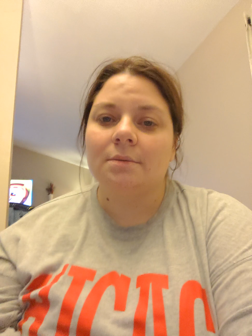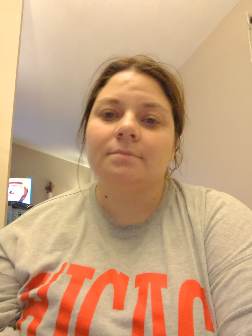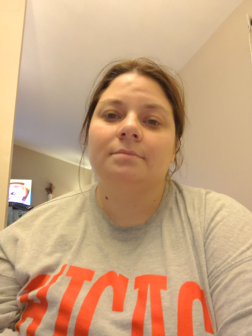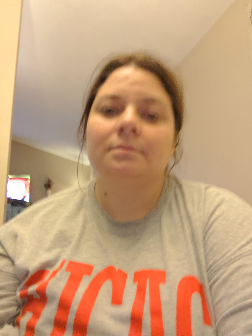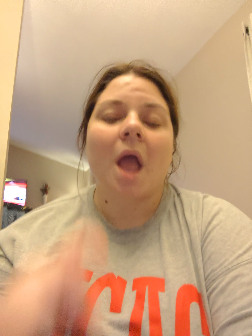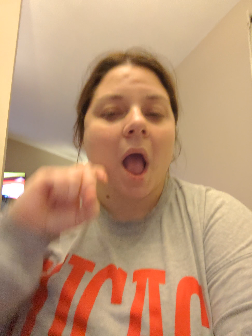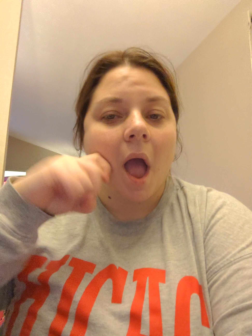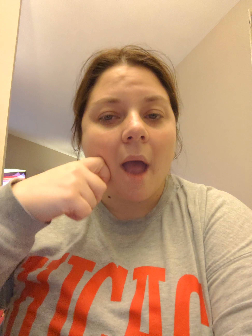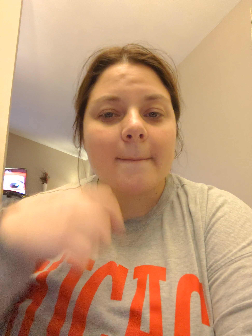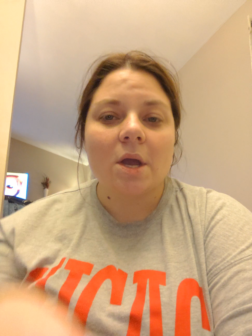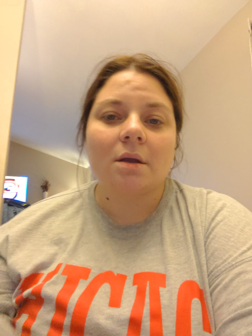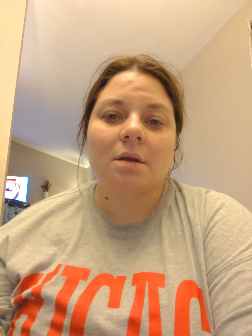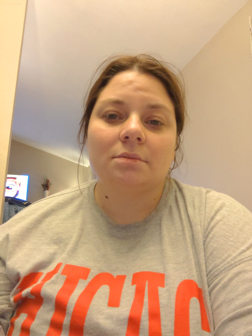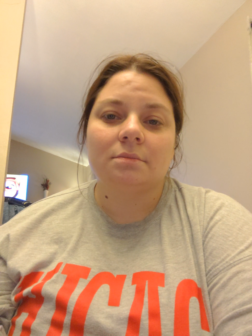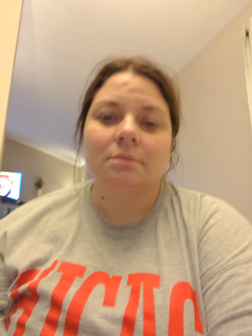apple